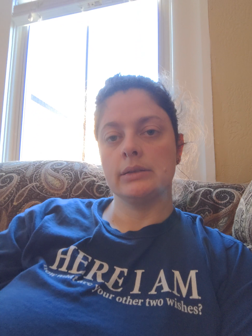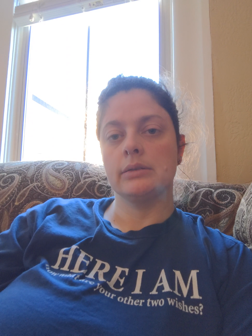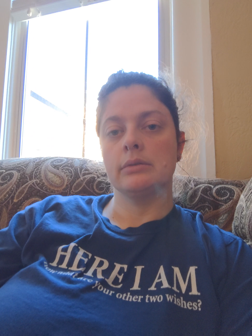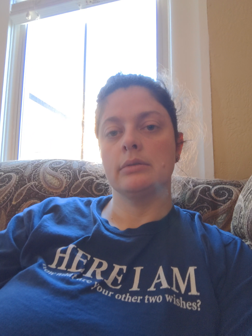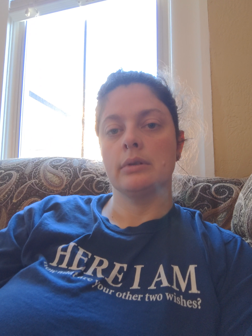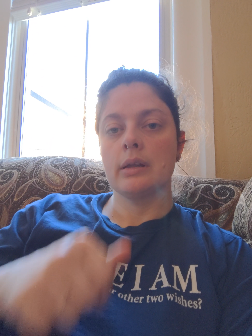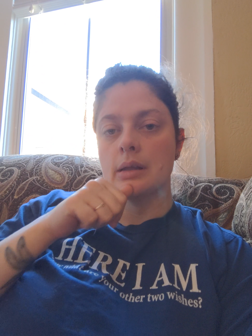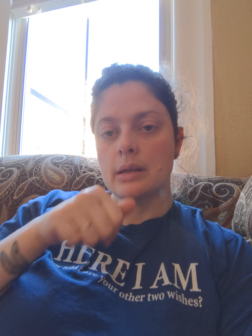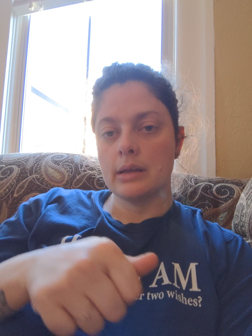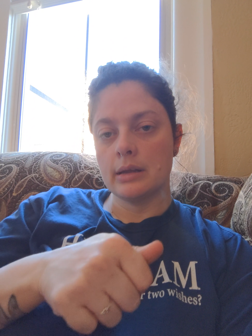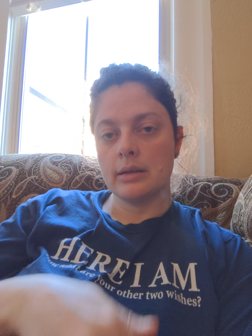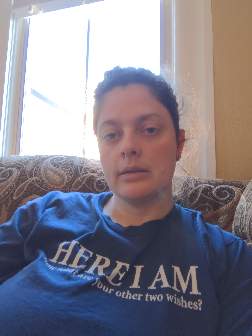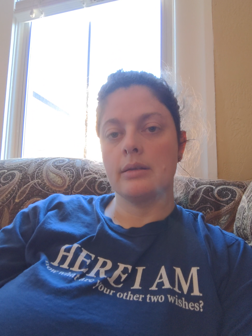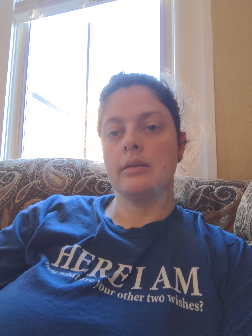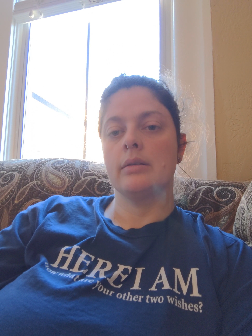hide